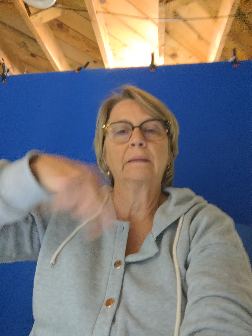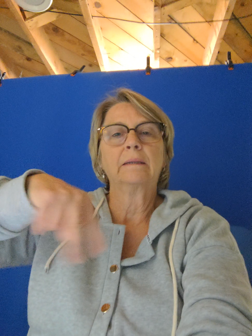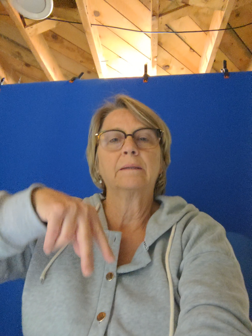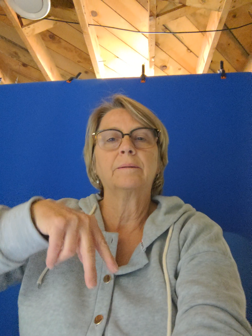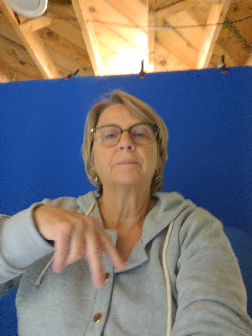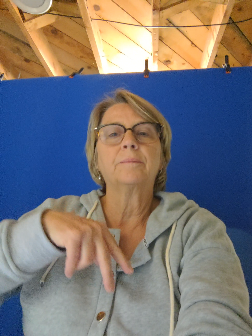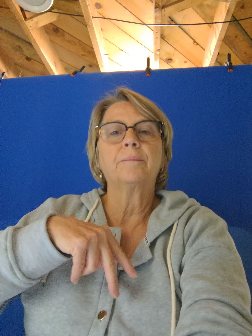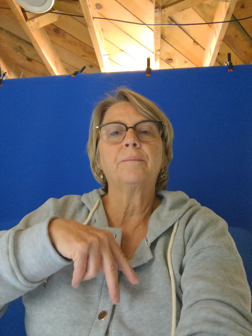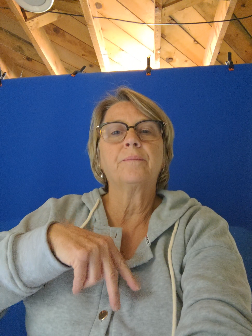dance